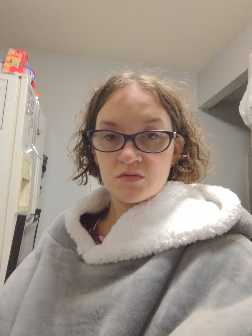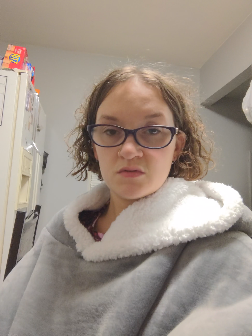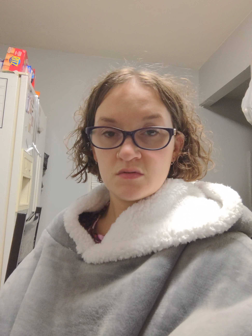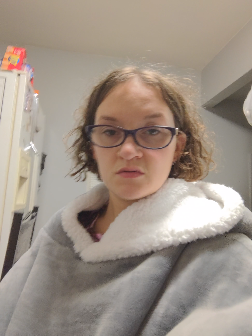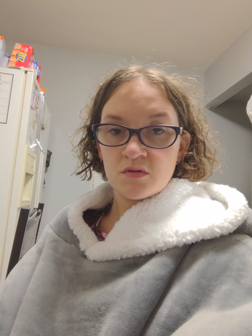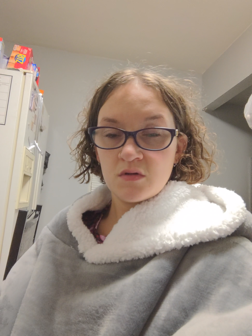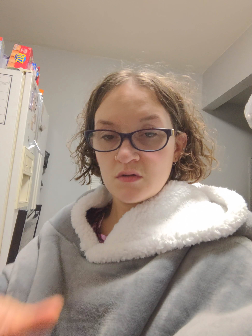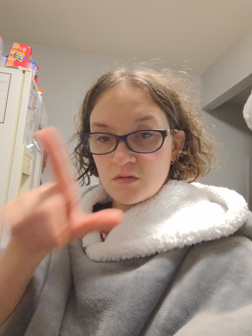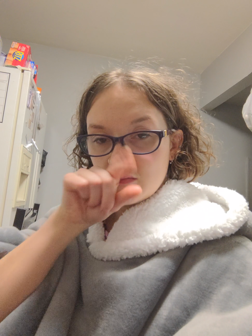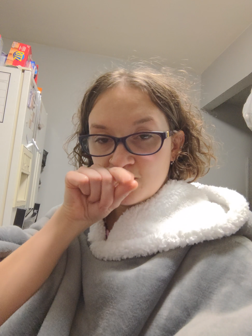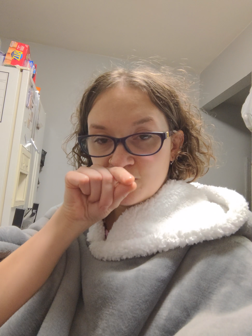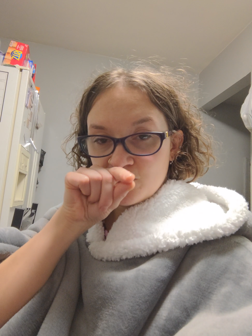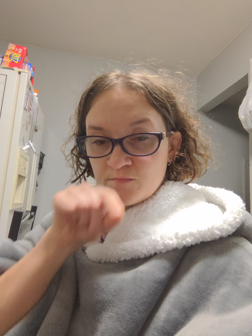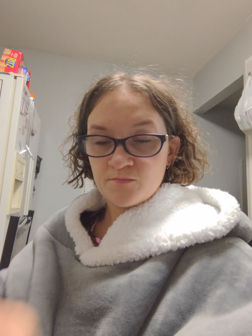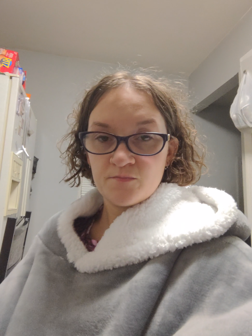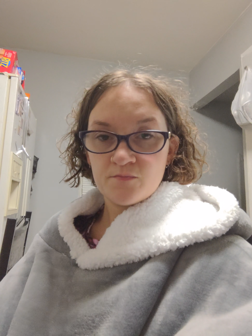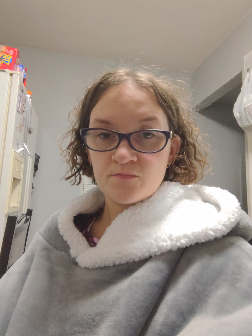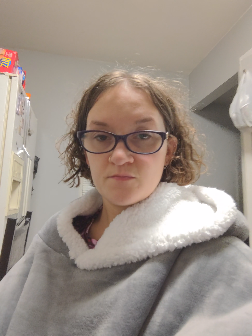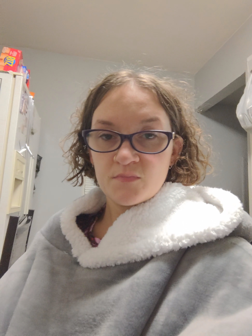hen